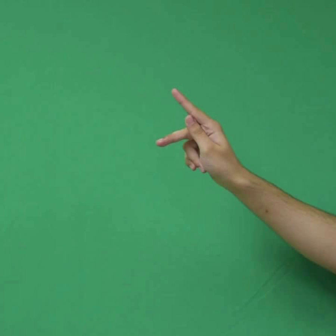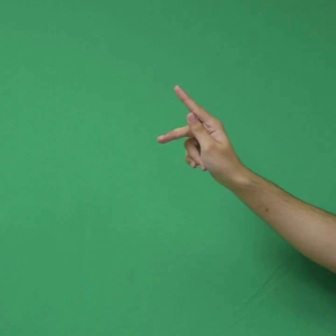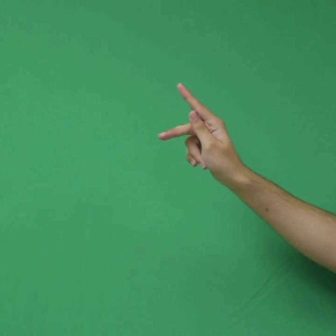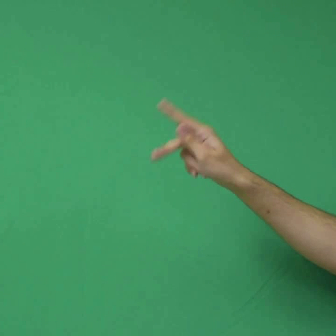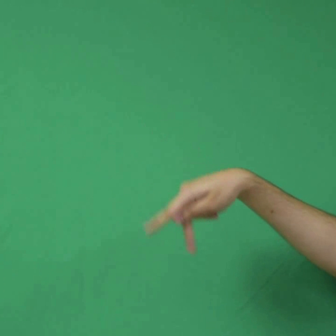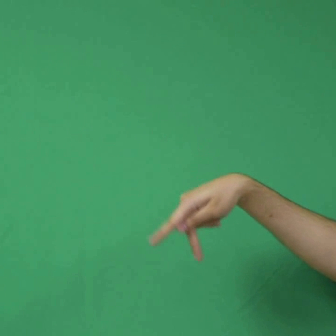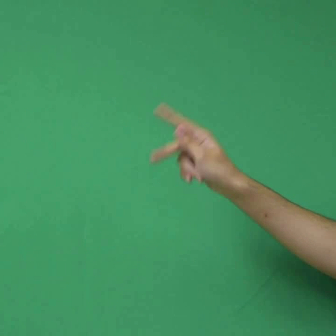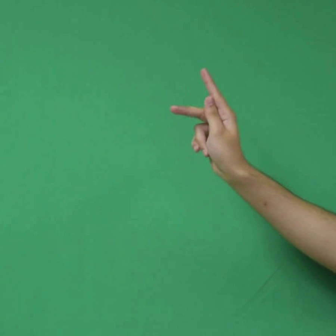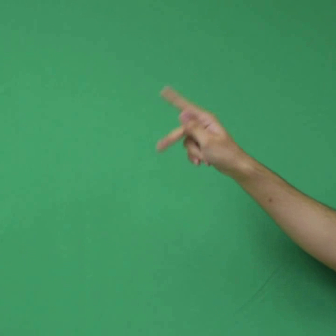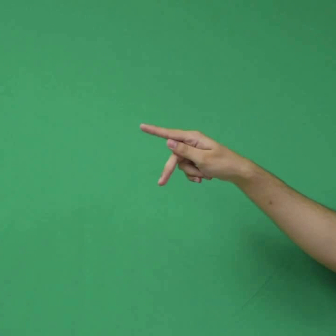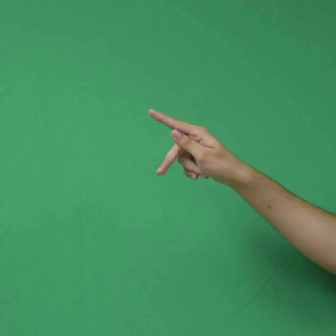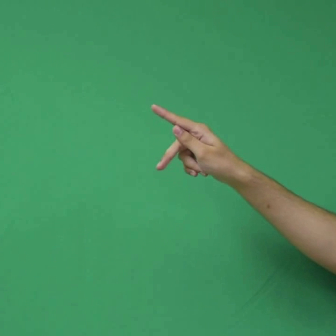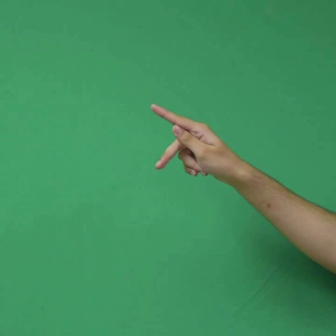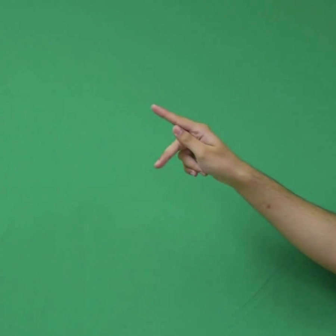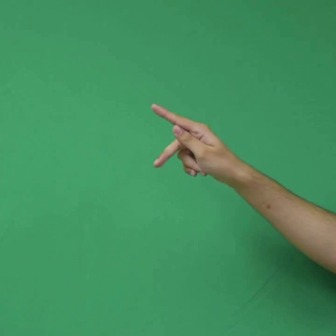K